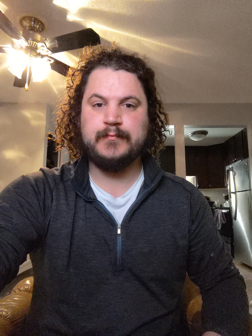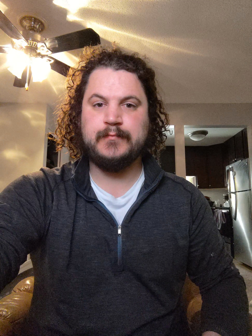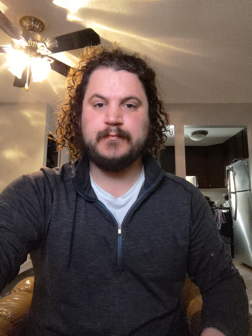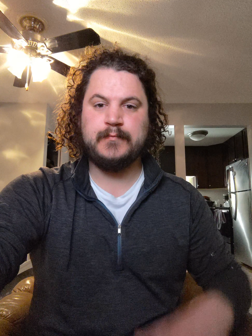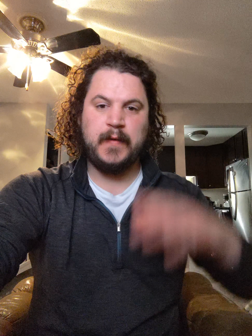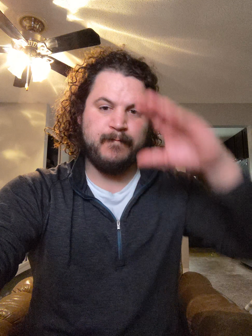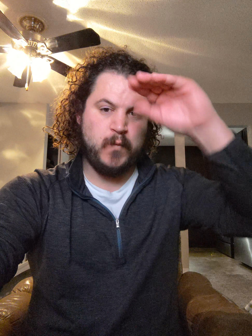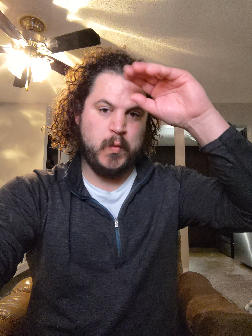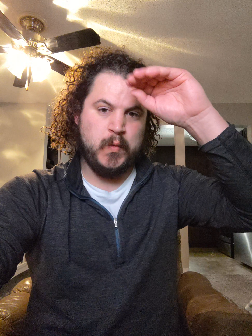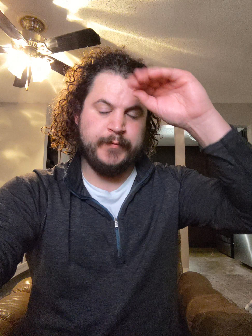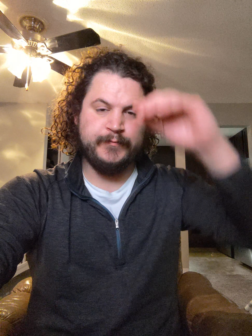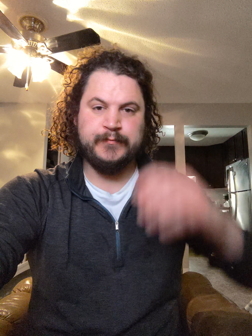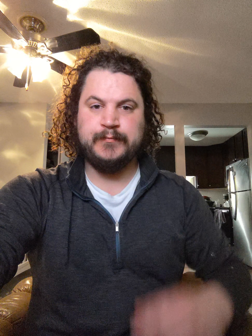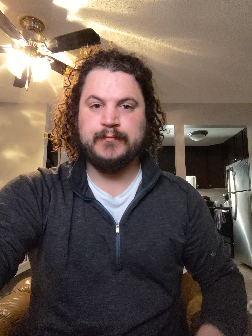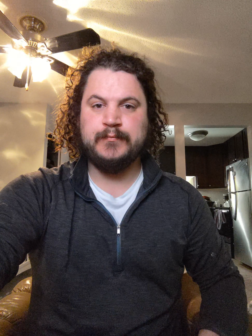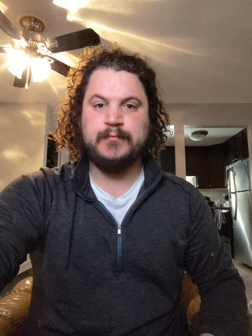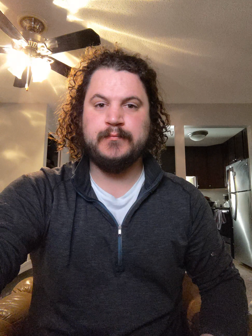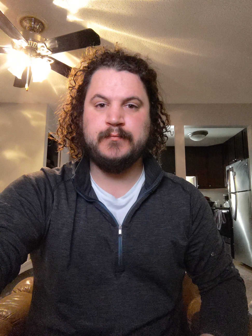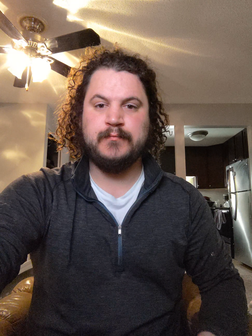boy